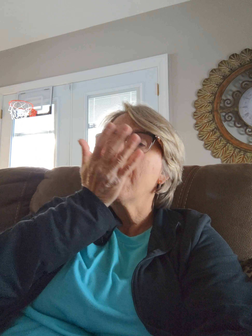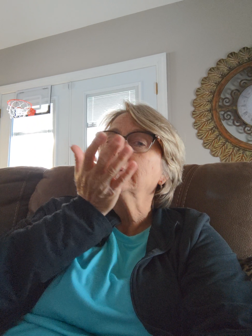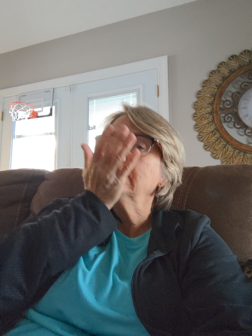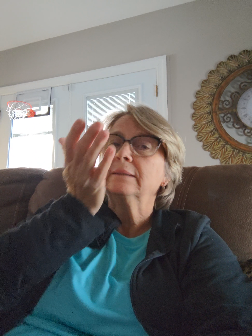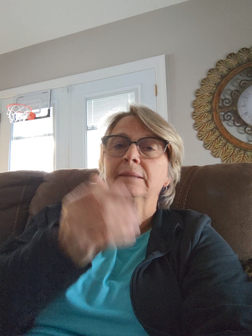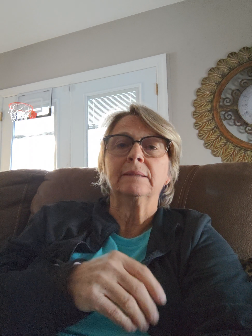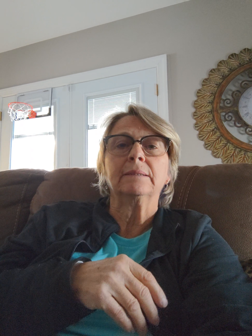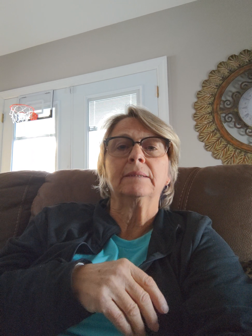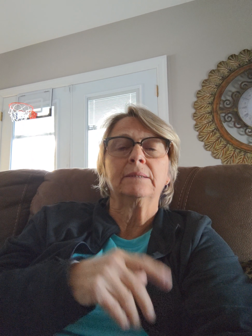grass